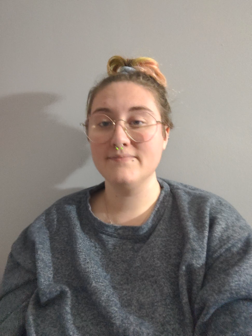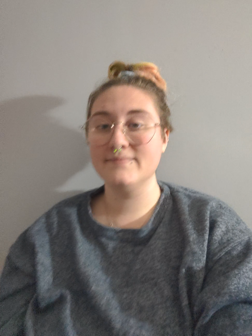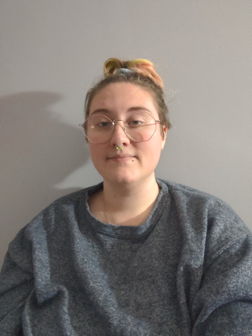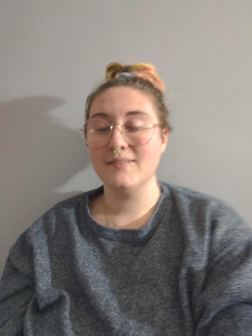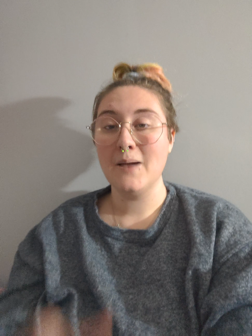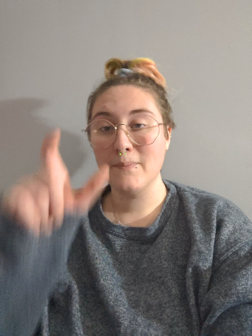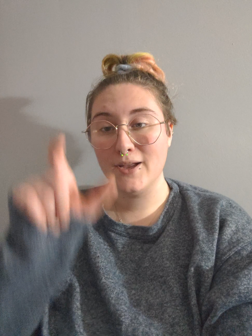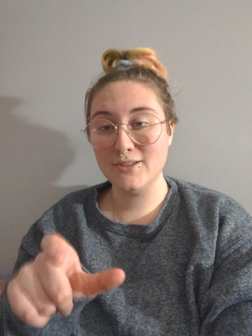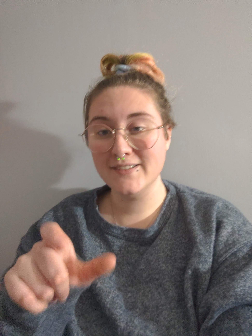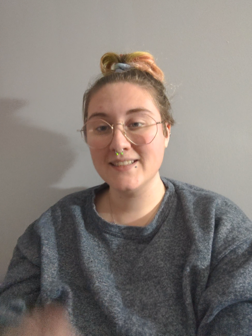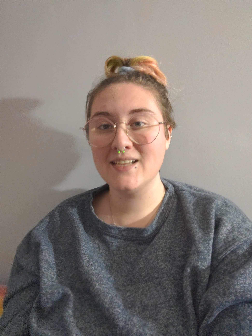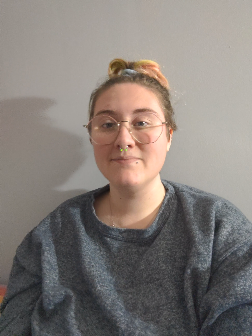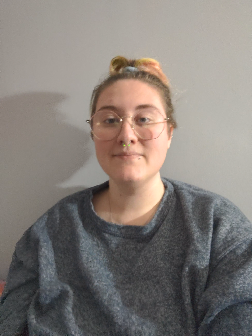person